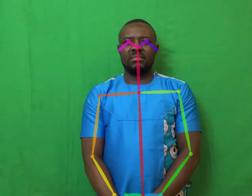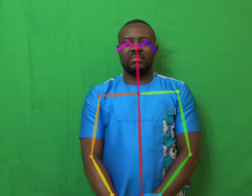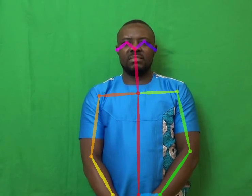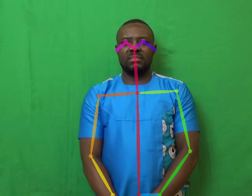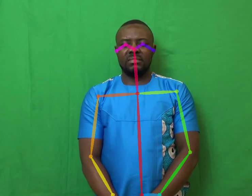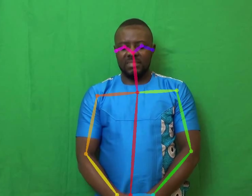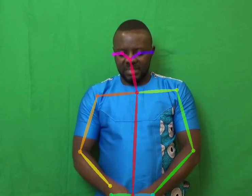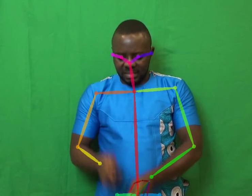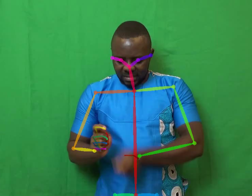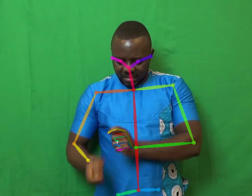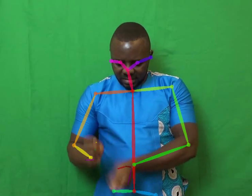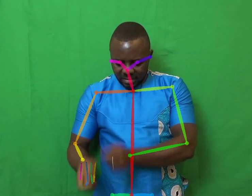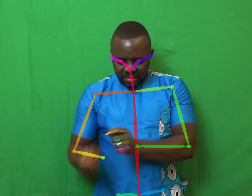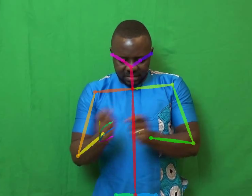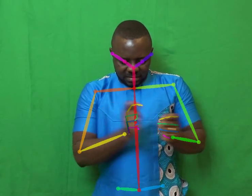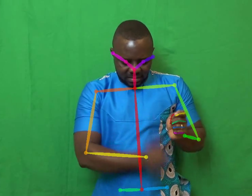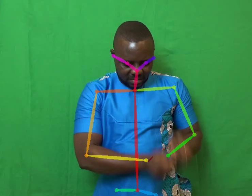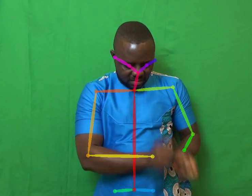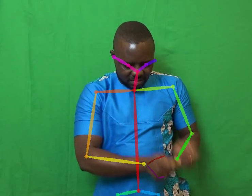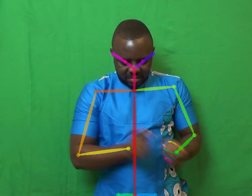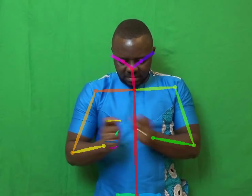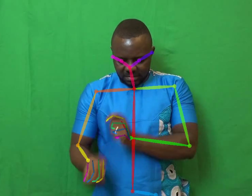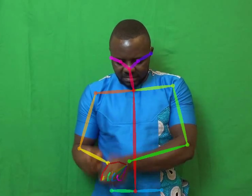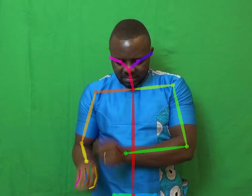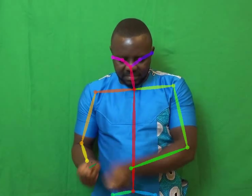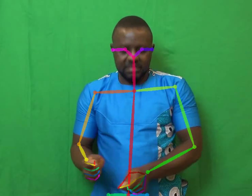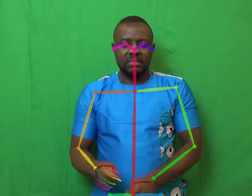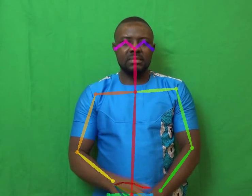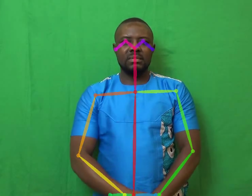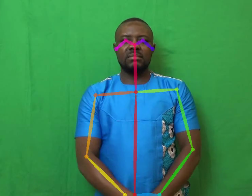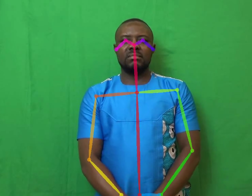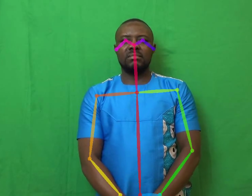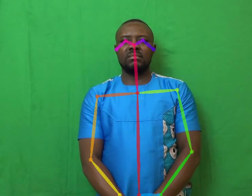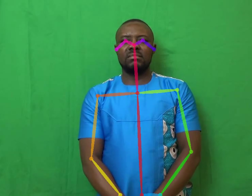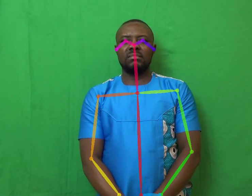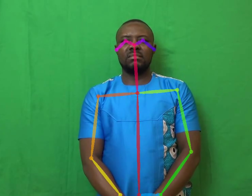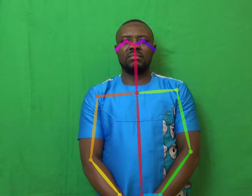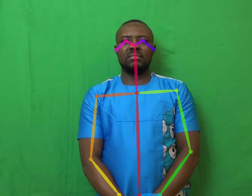xylophone